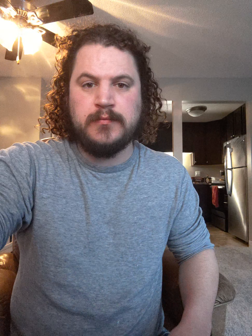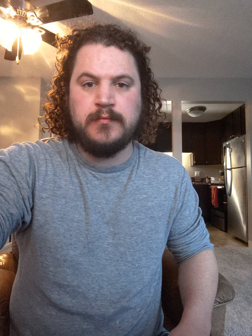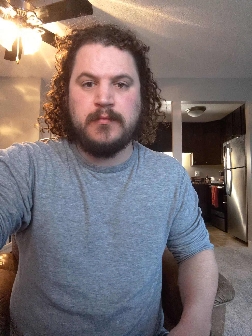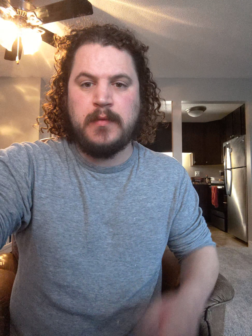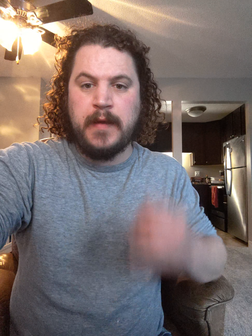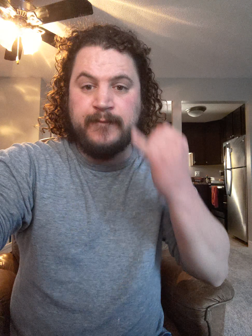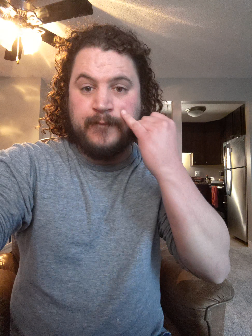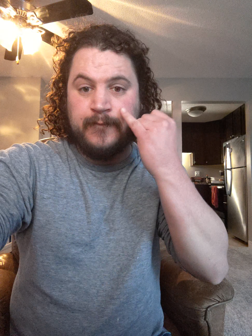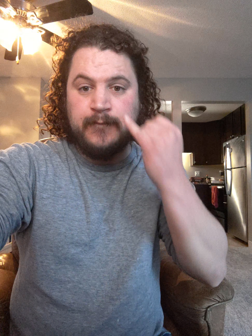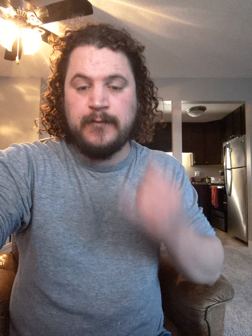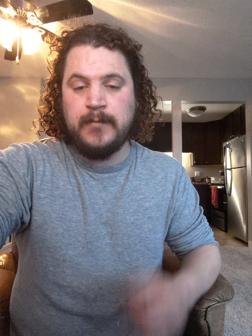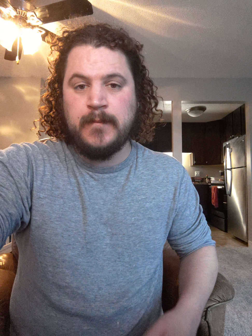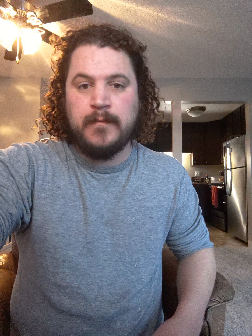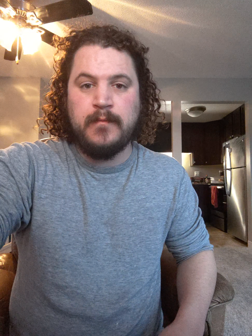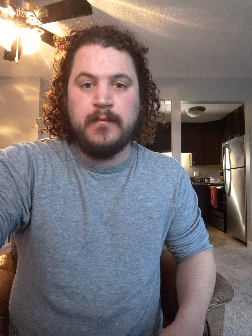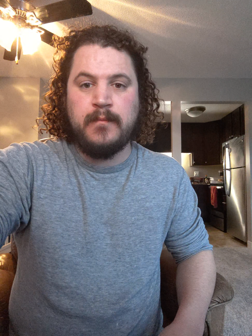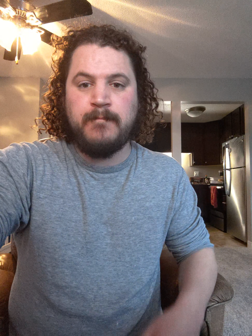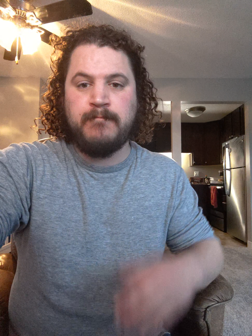if